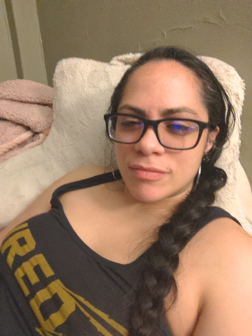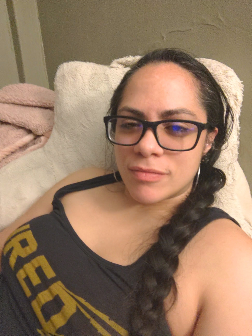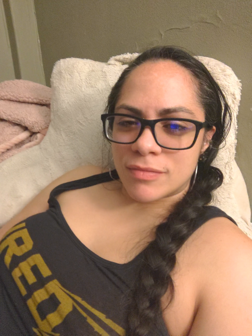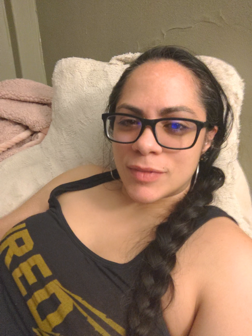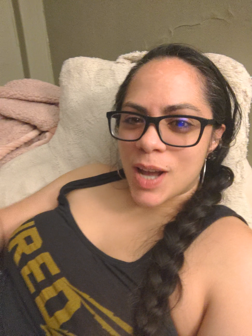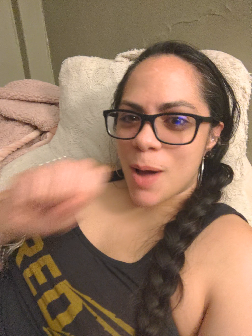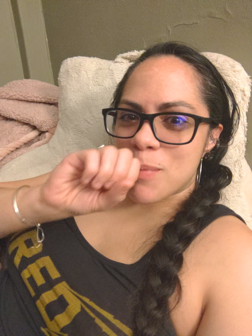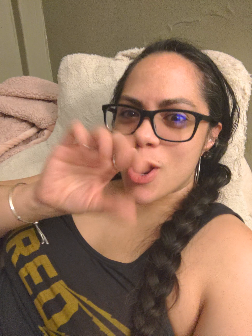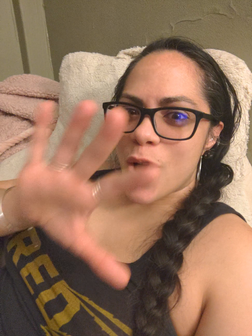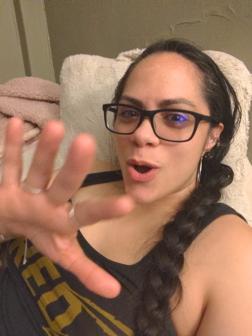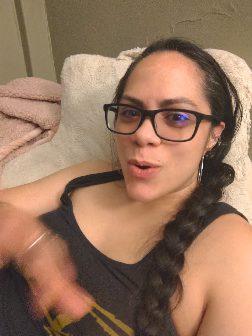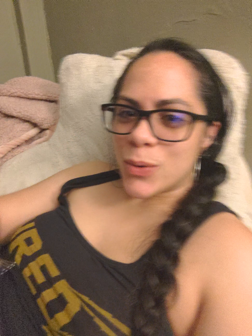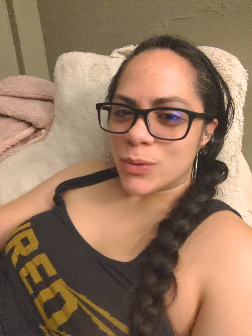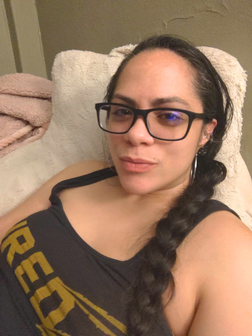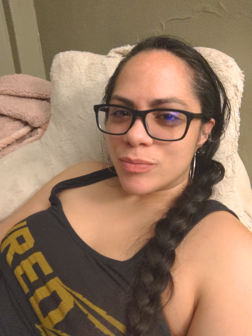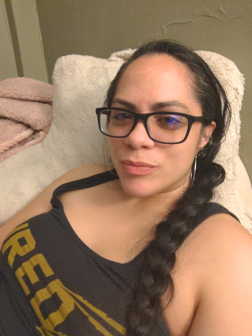blow